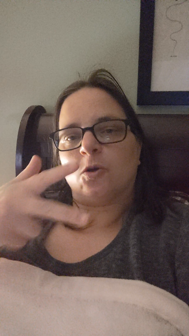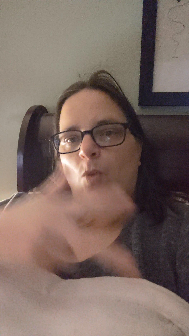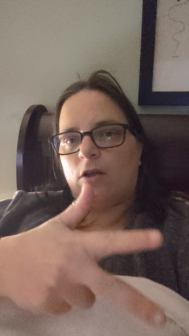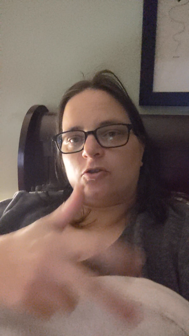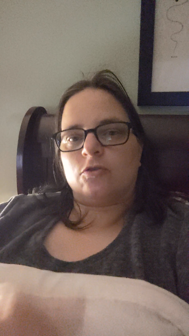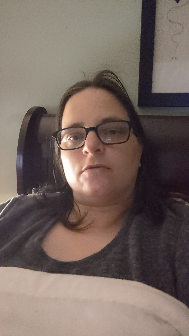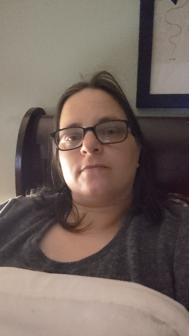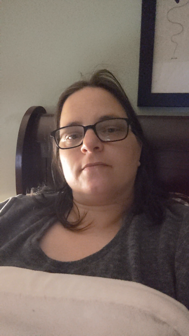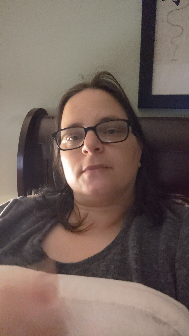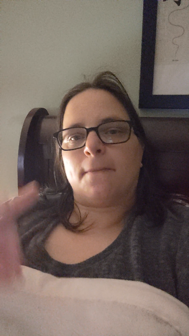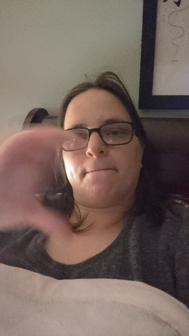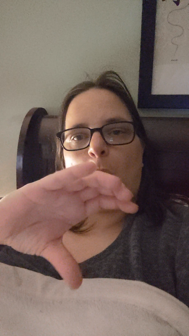pour